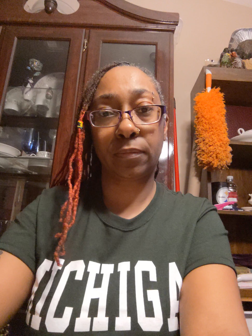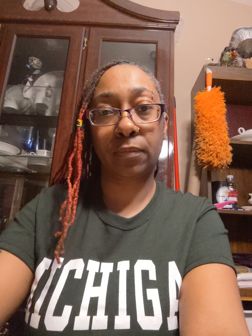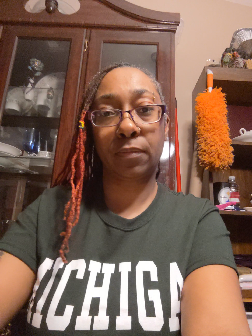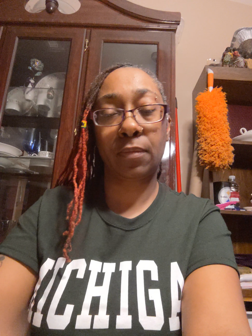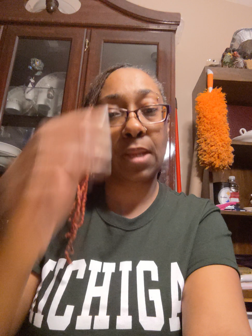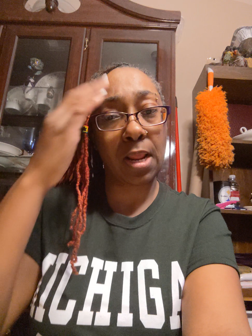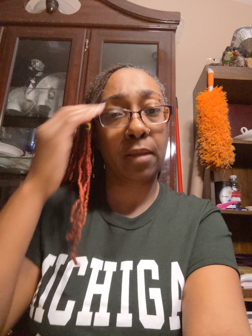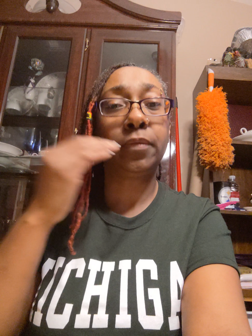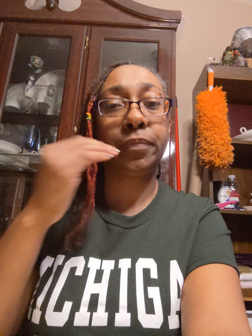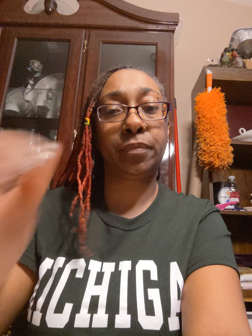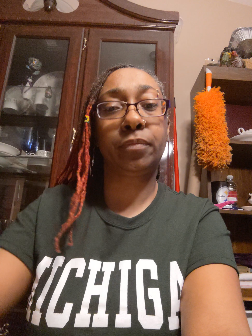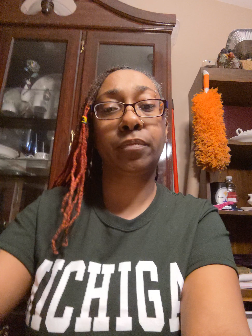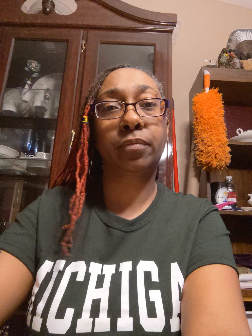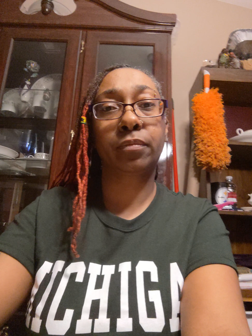head